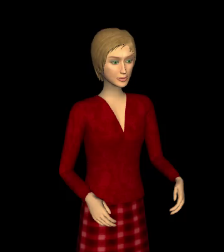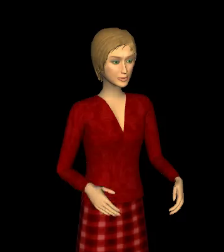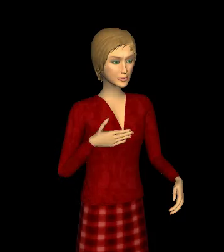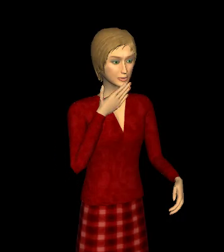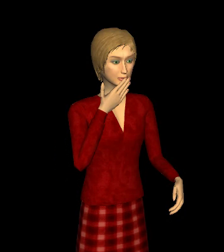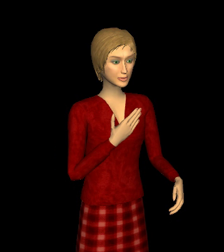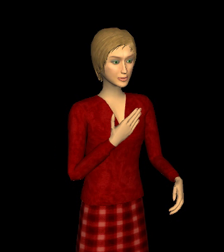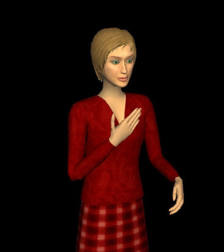يحيي